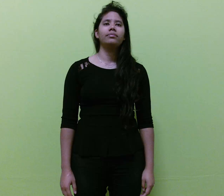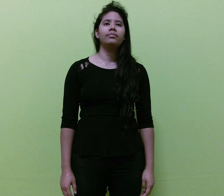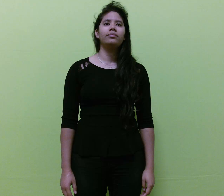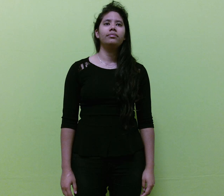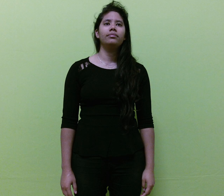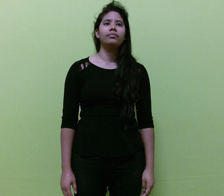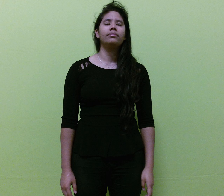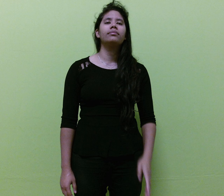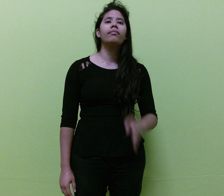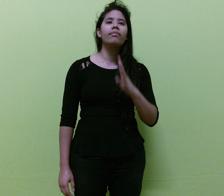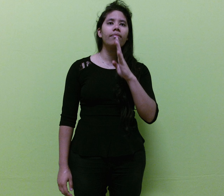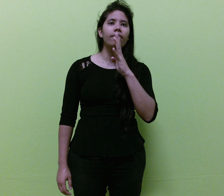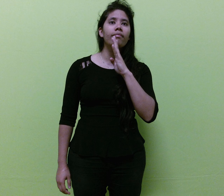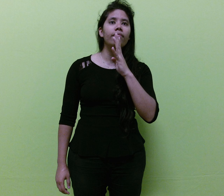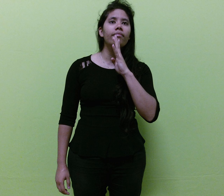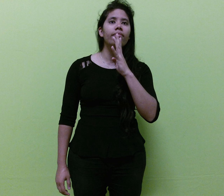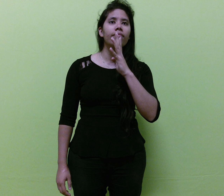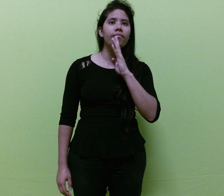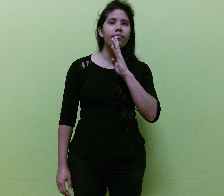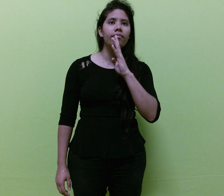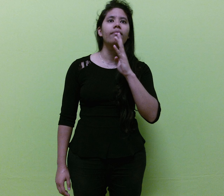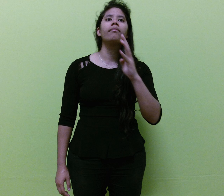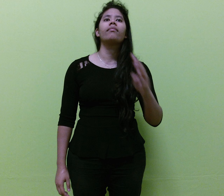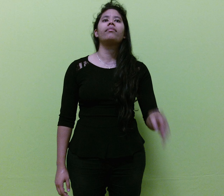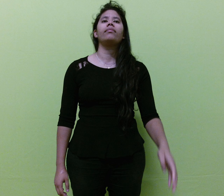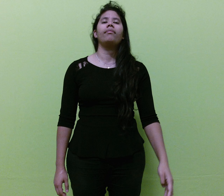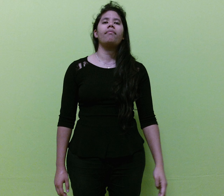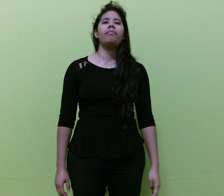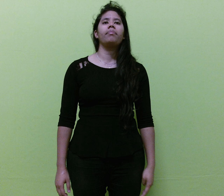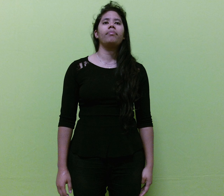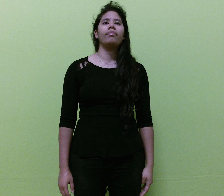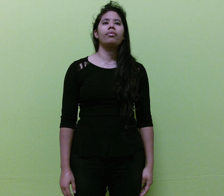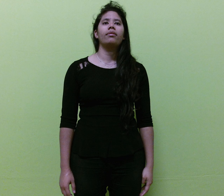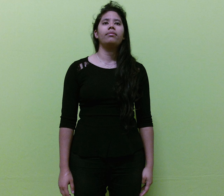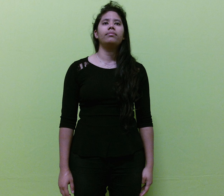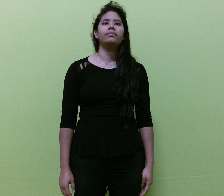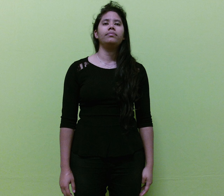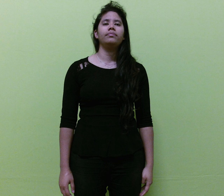conhecer